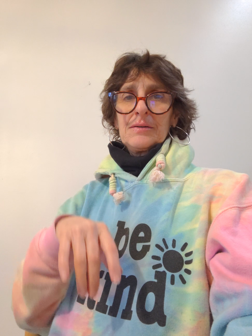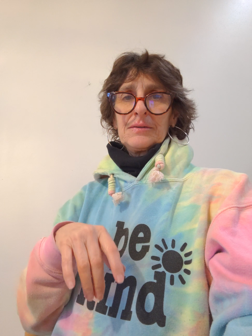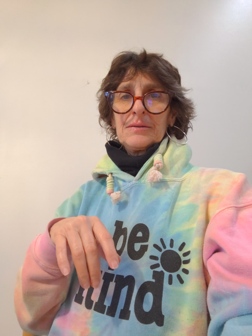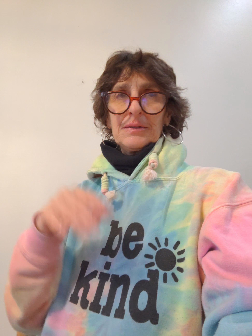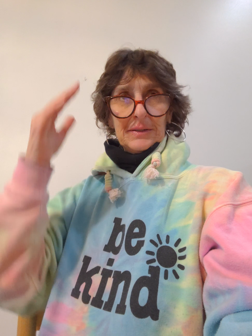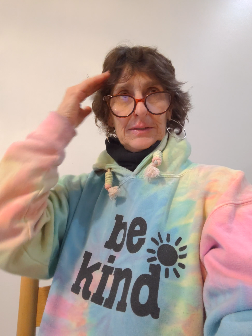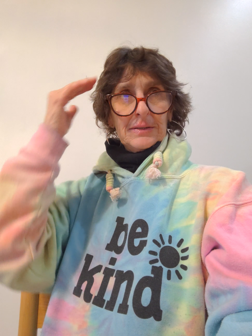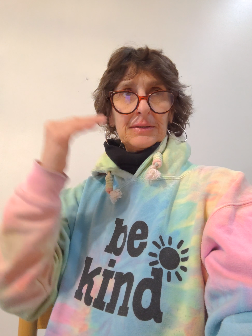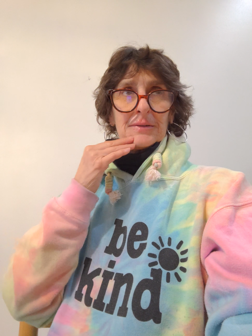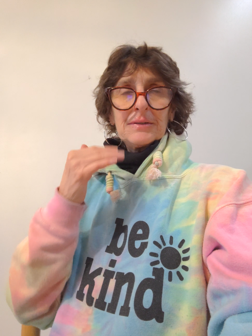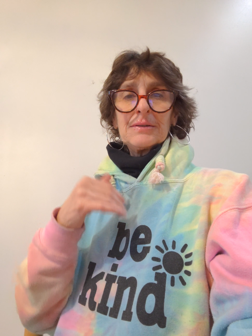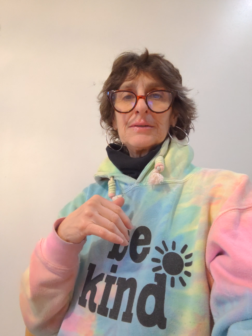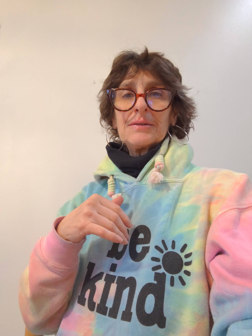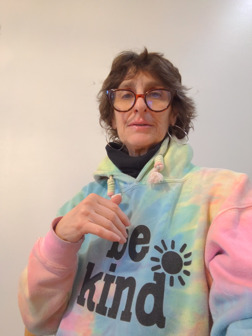head